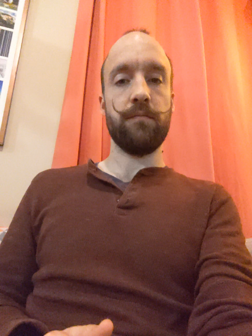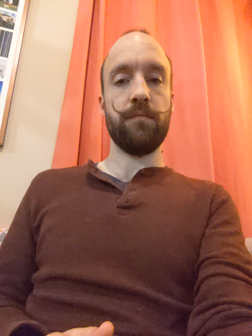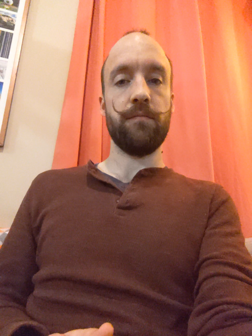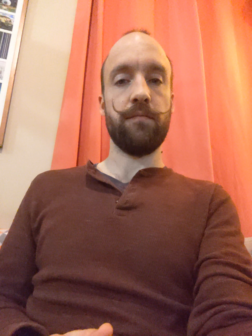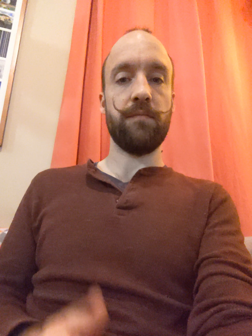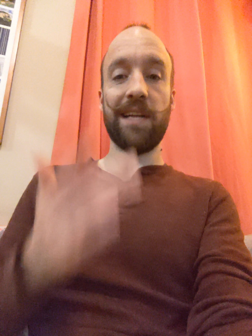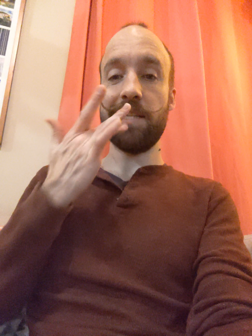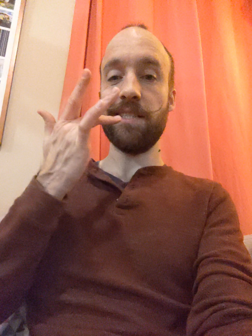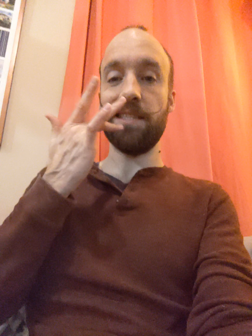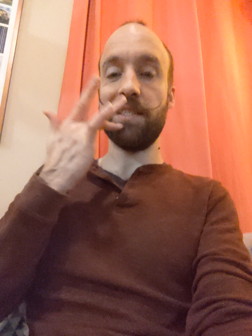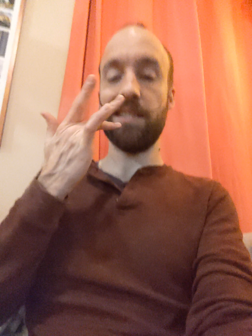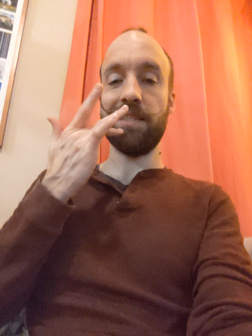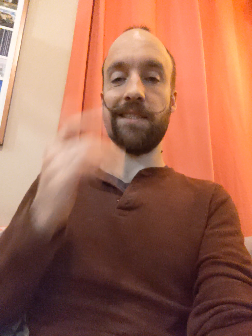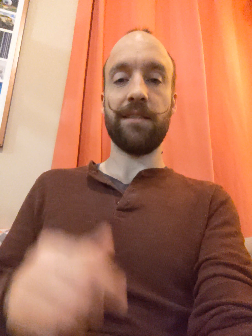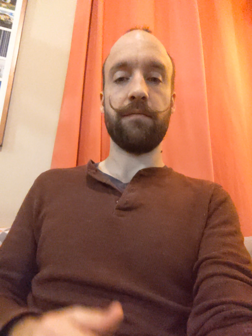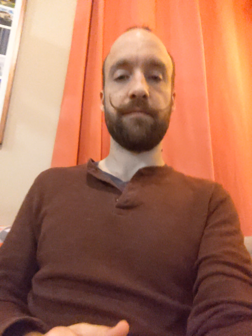taste